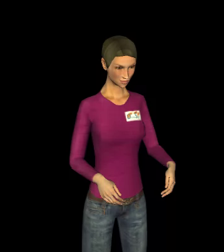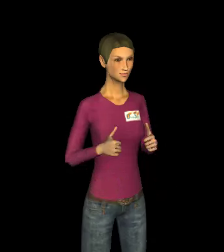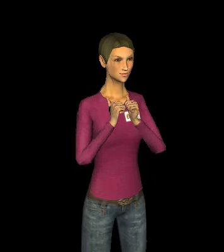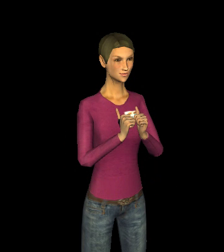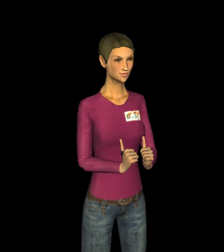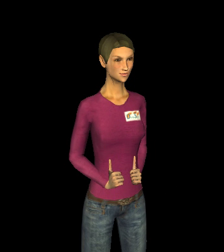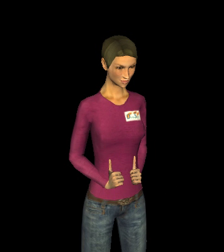حقيبة ظهر